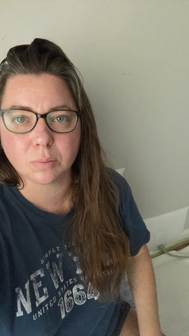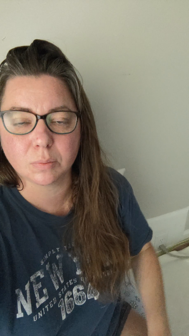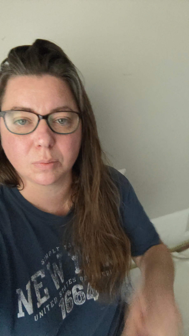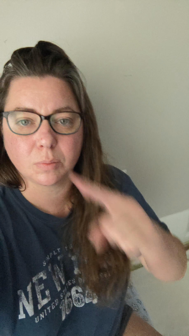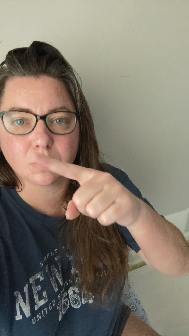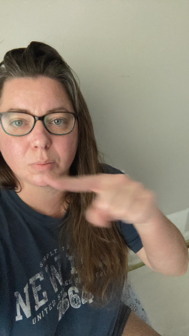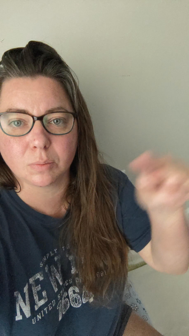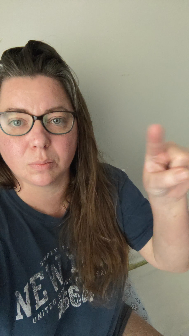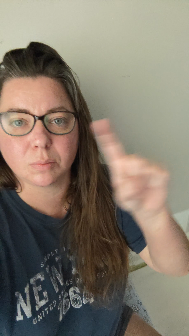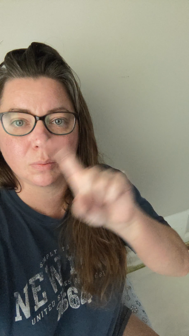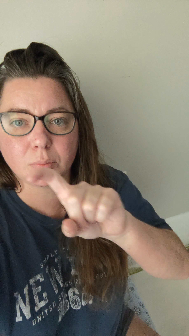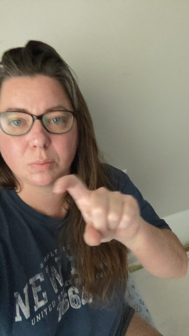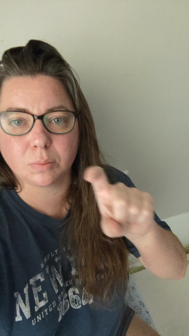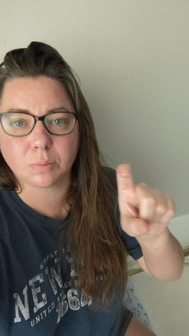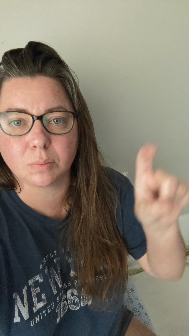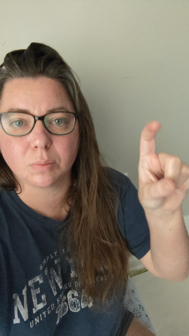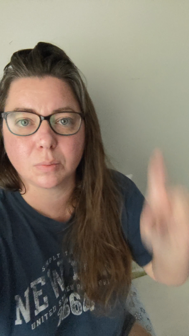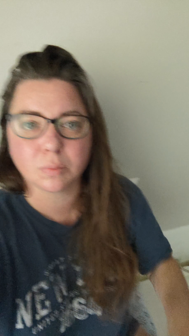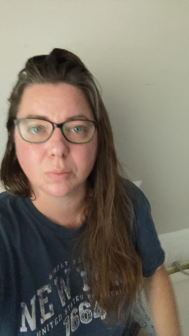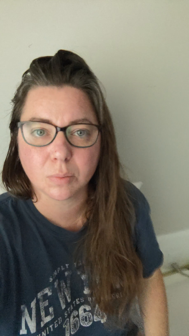peas